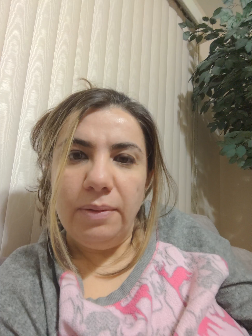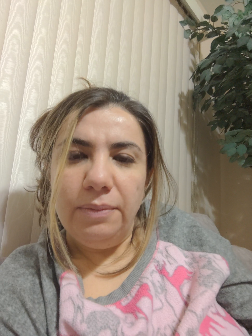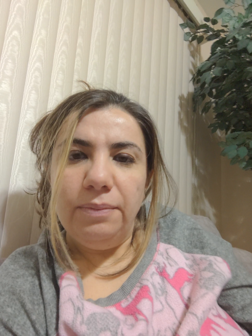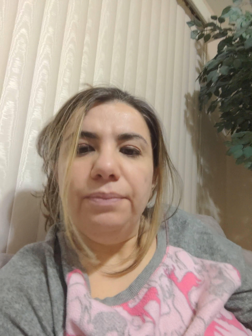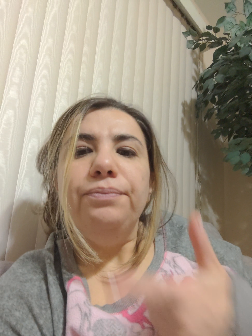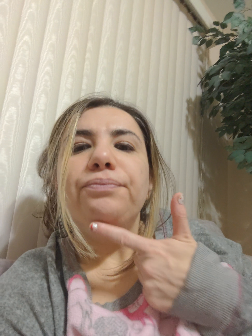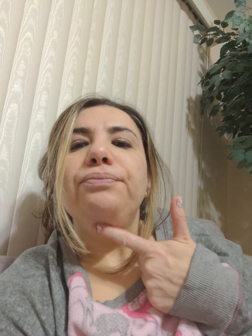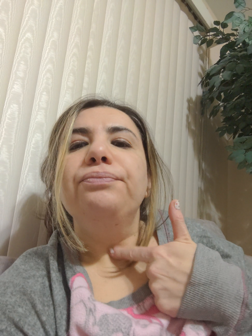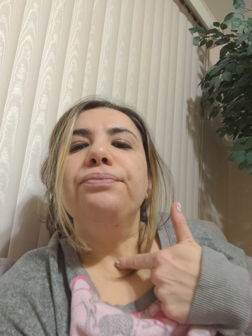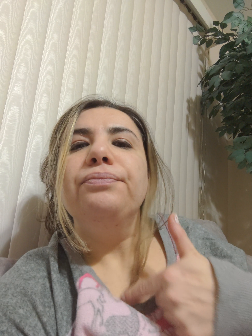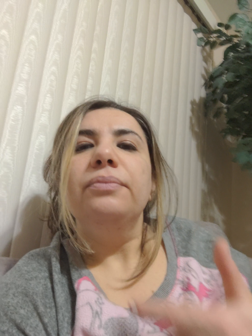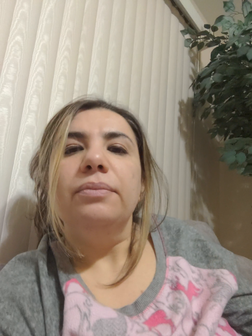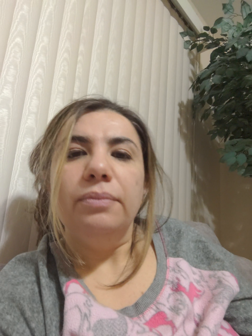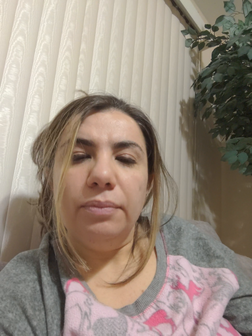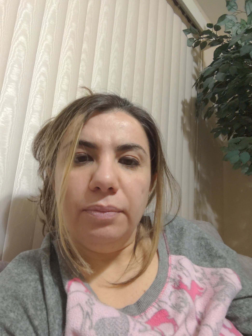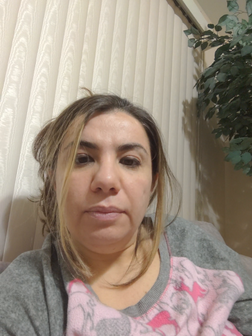thirsty